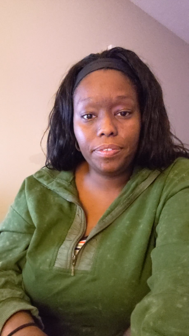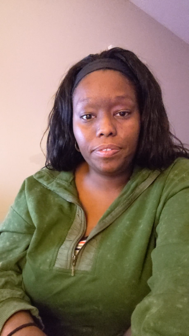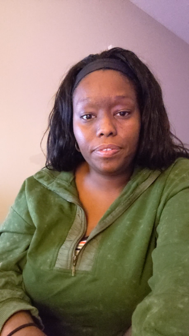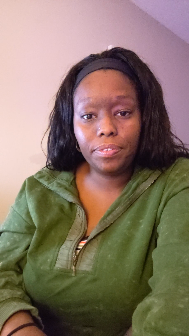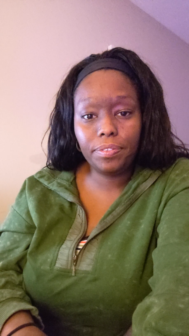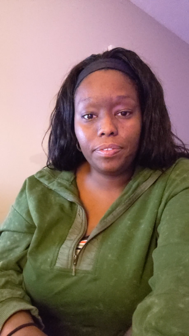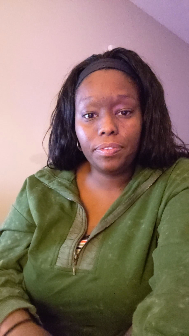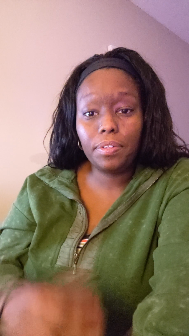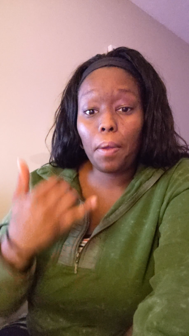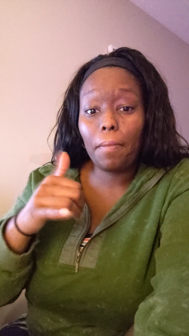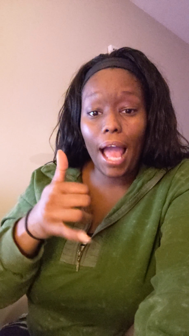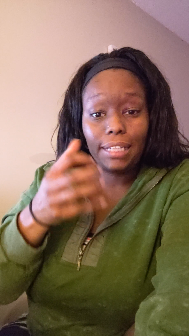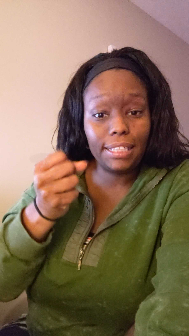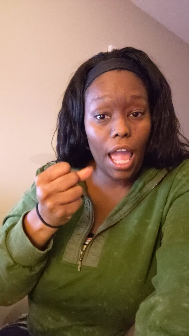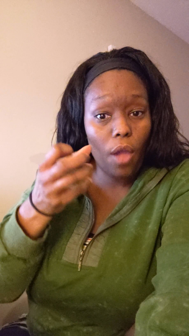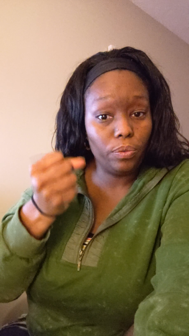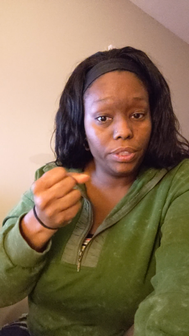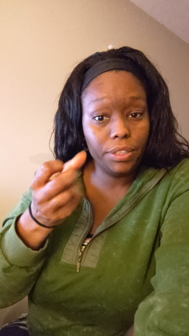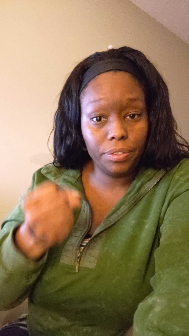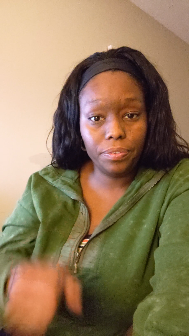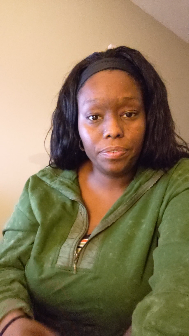play dough